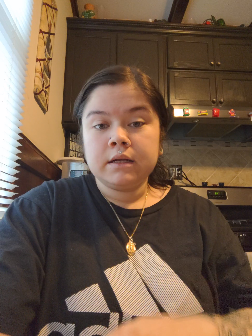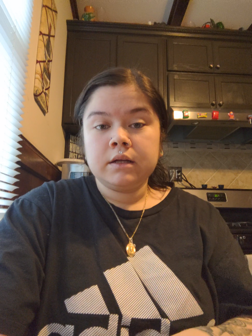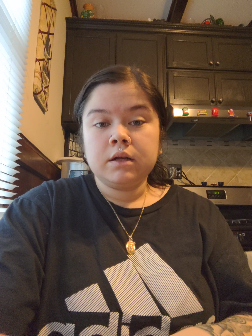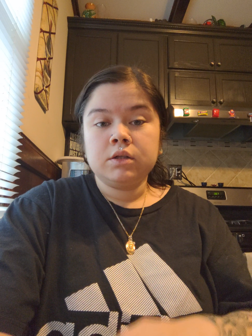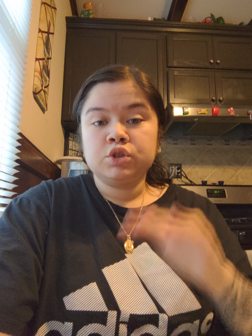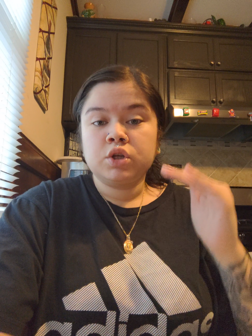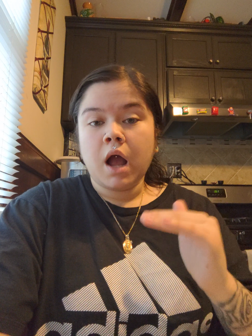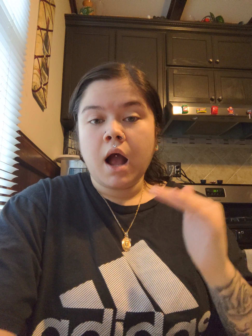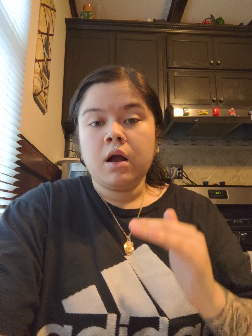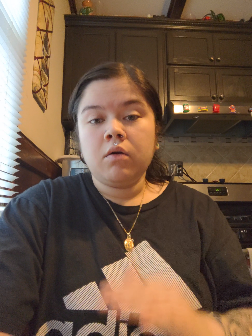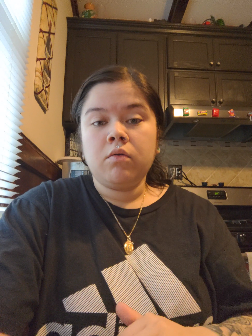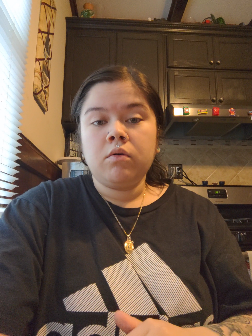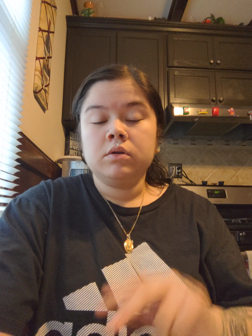child